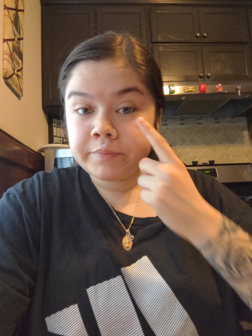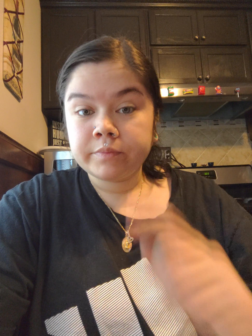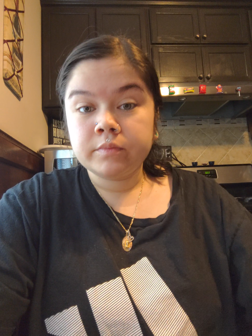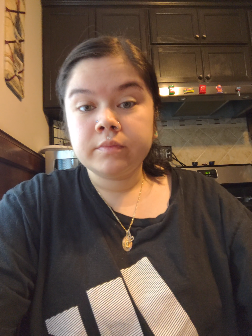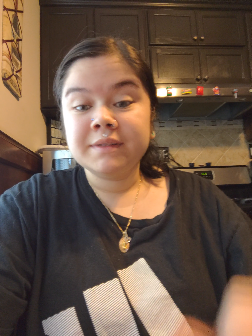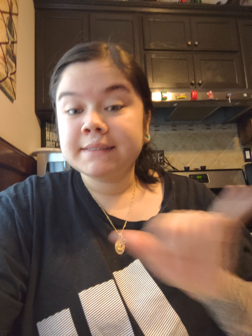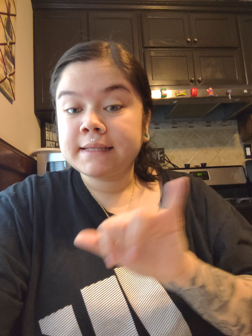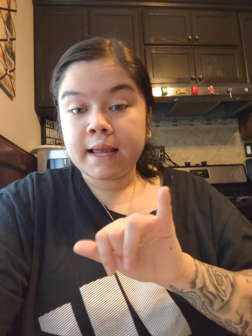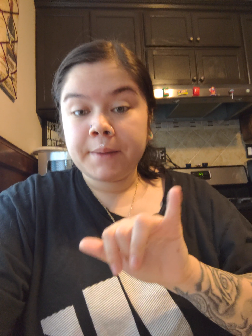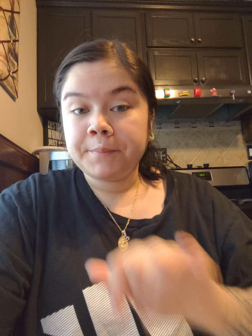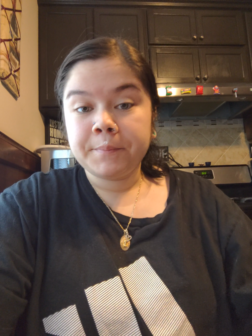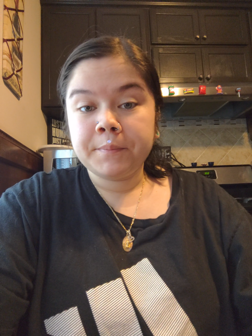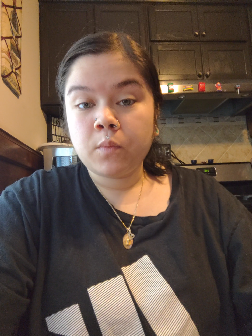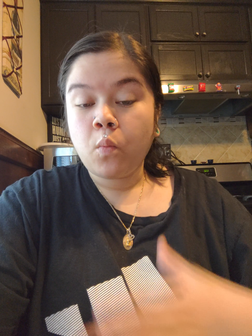same